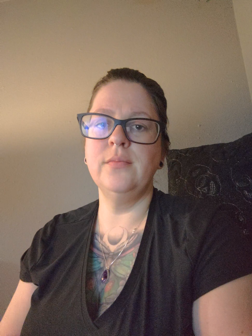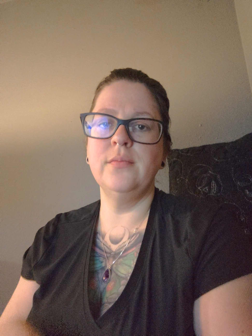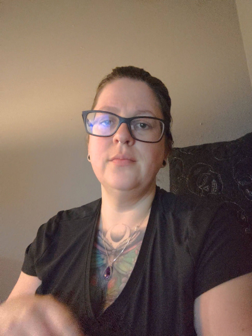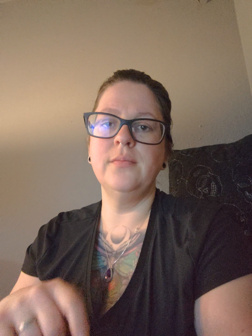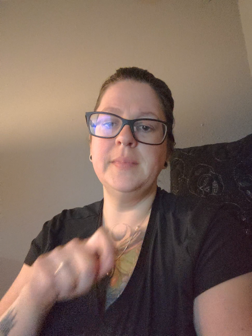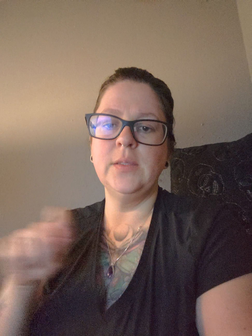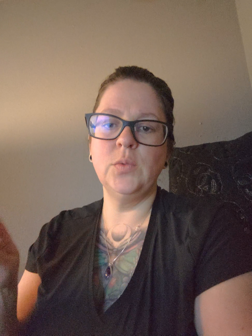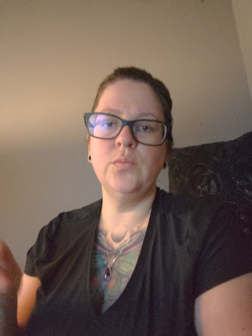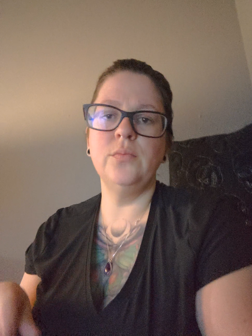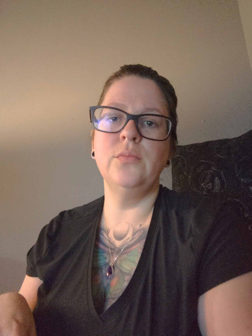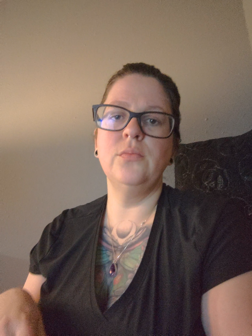pencil